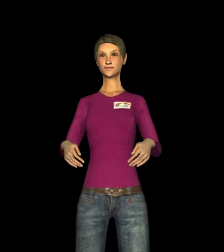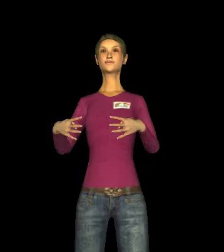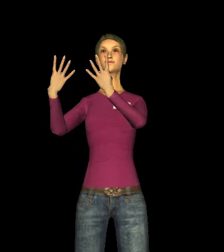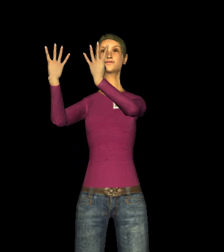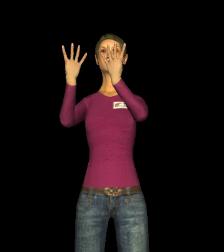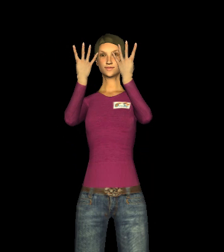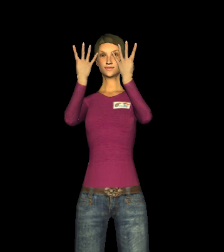عيد ميلاد